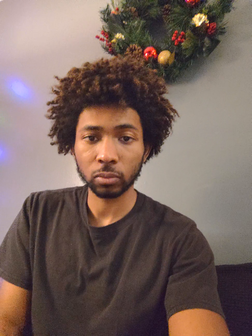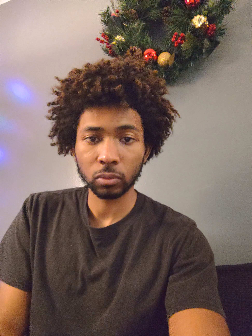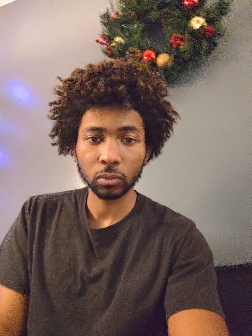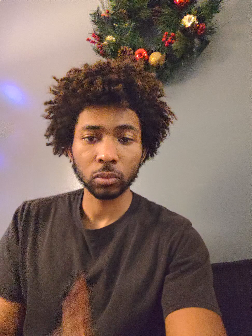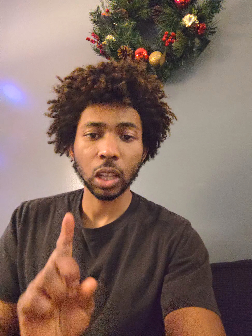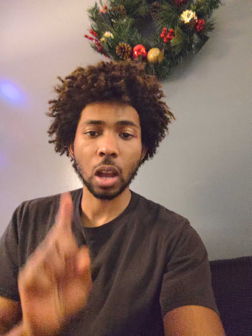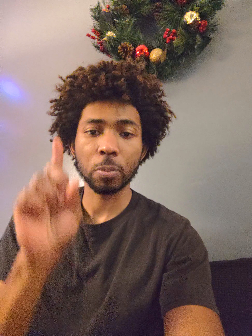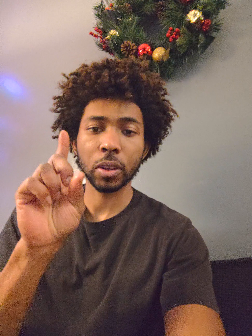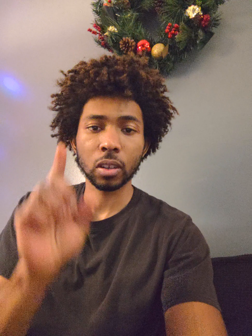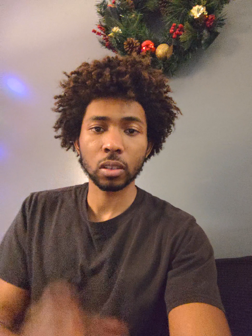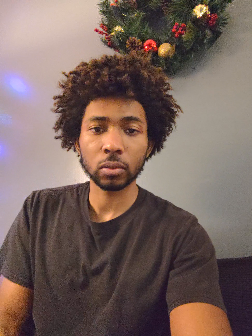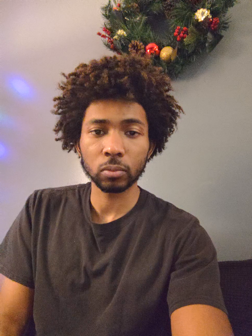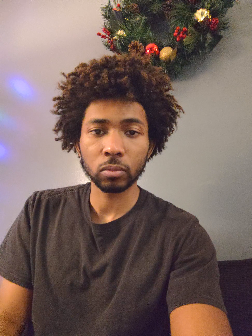up